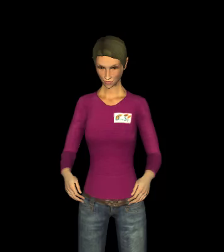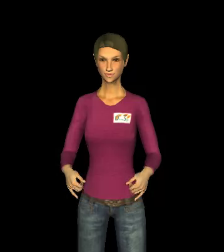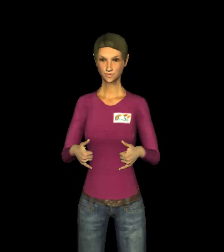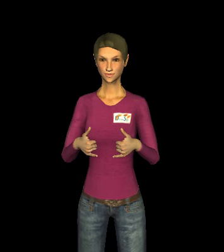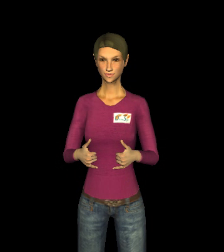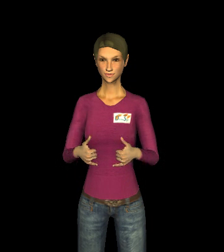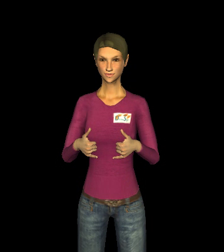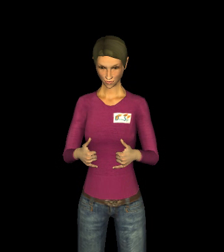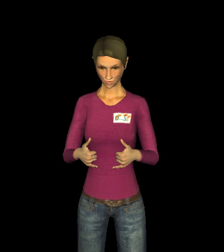هنا